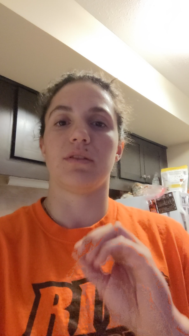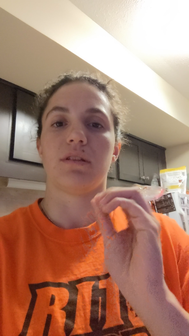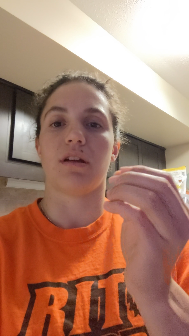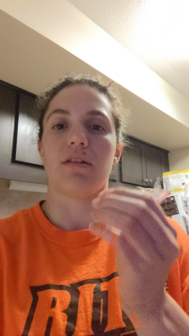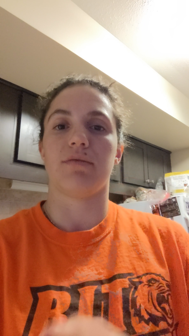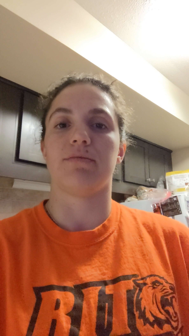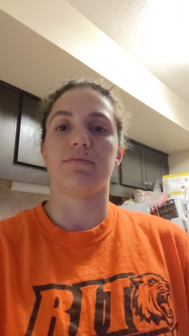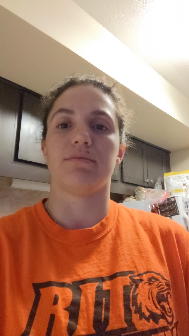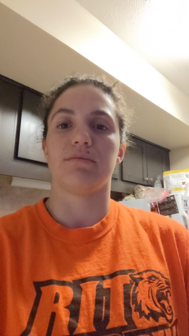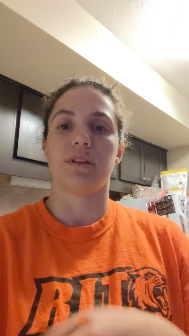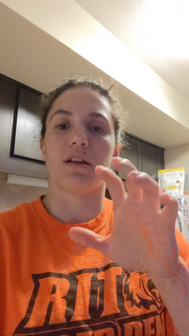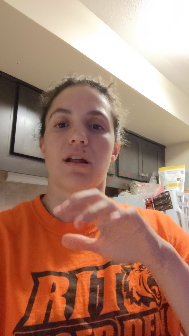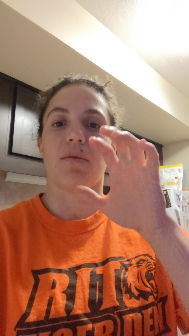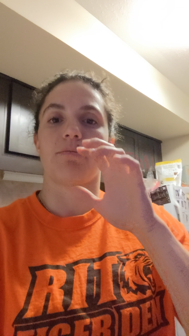climb